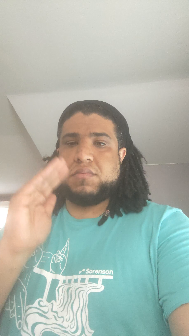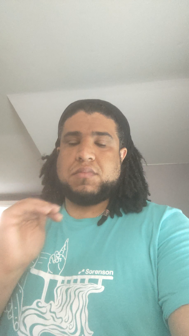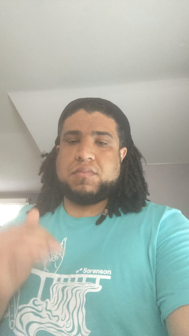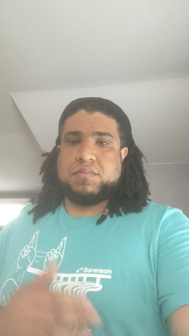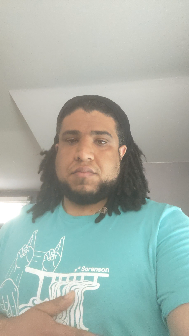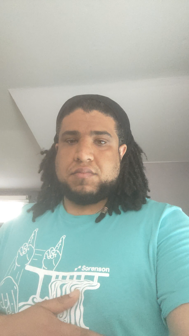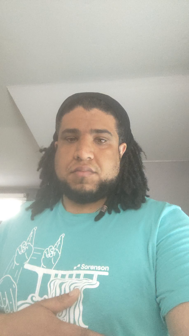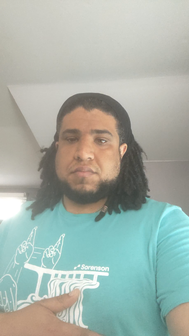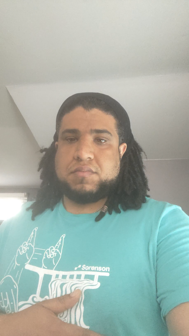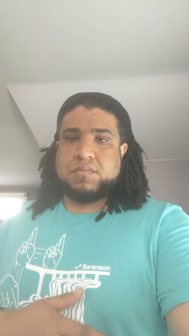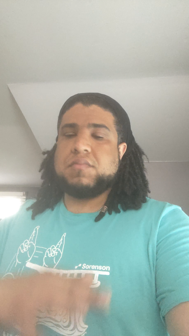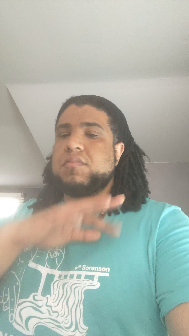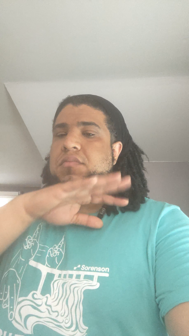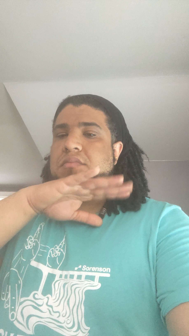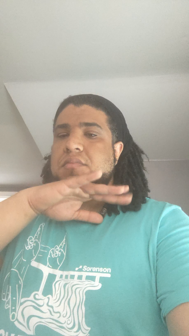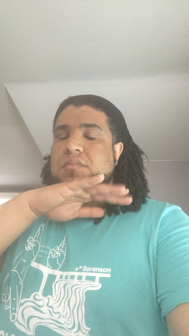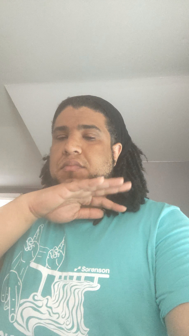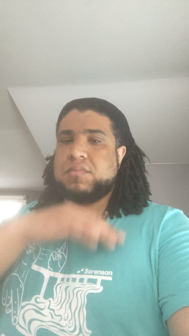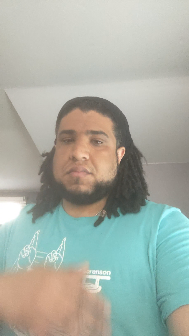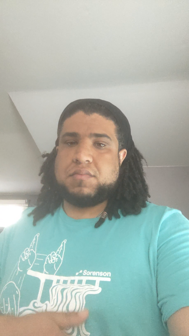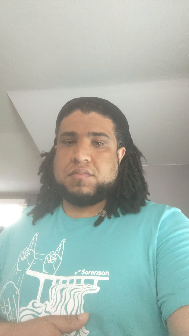naughty